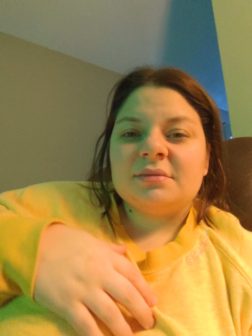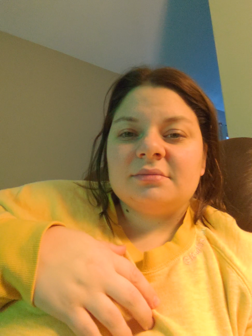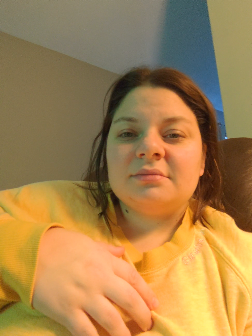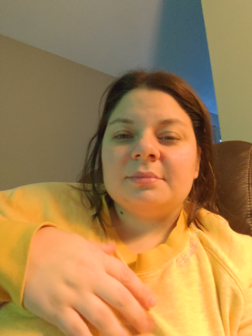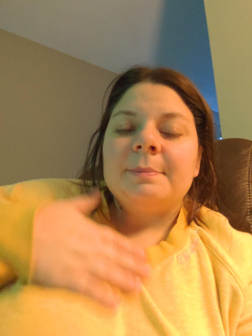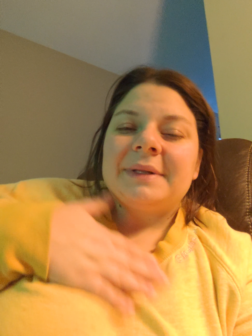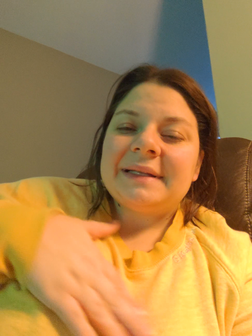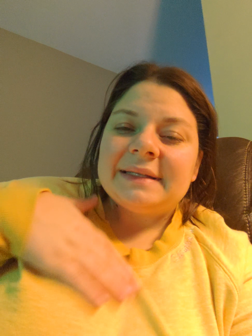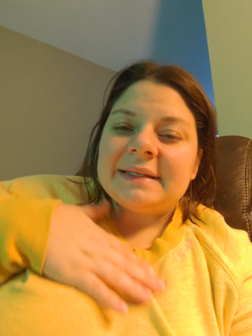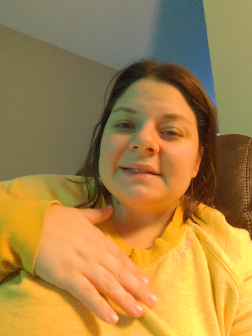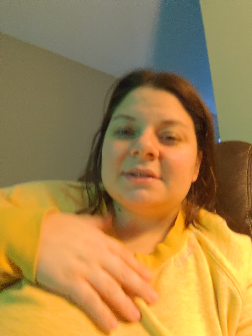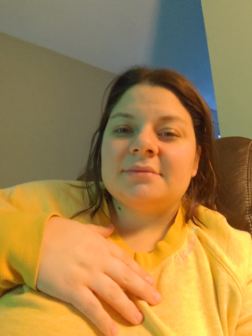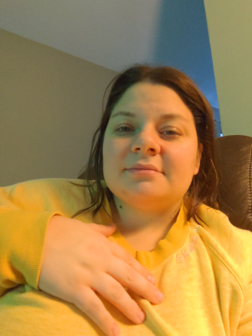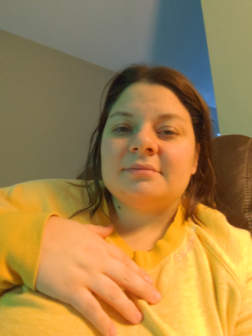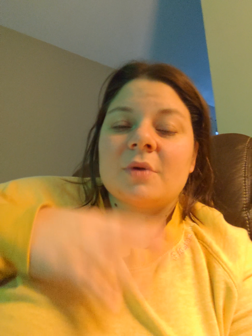please